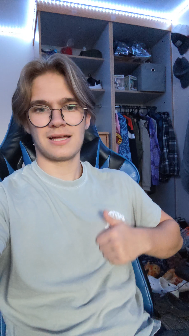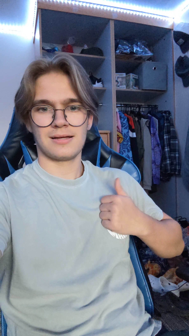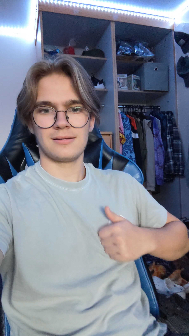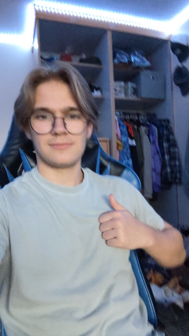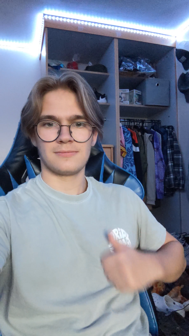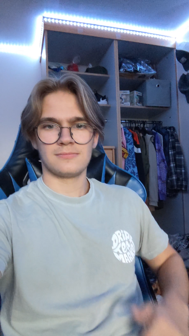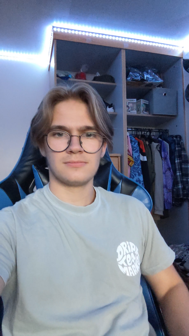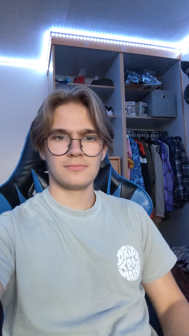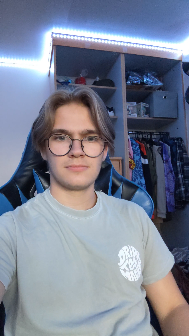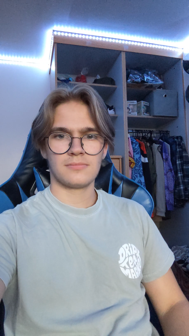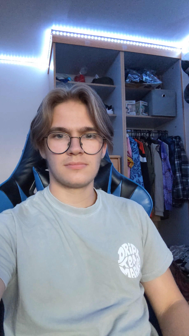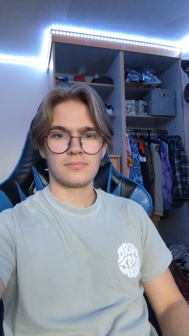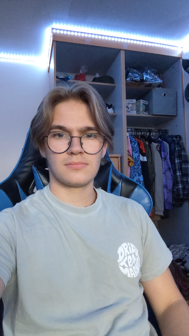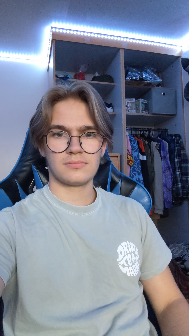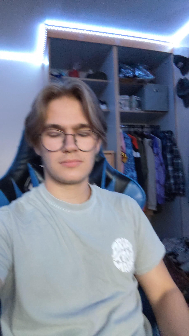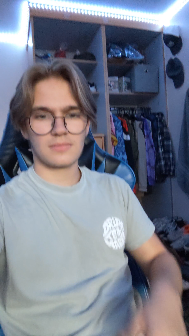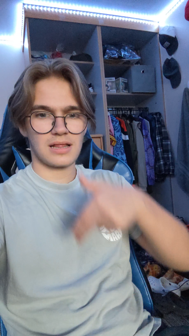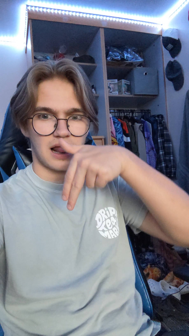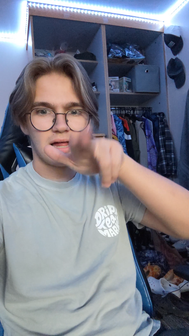lick